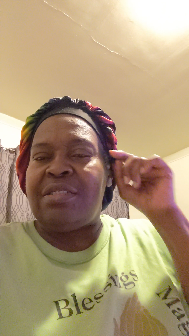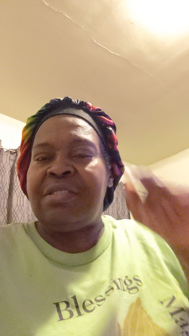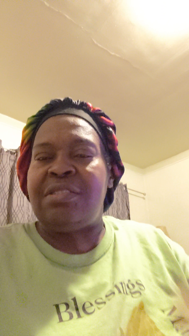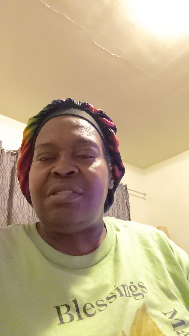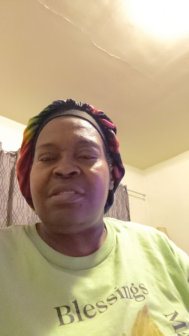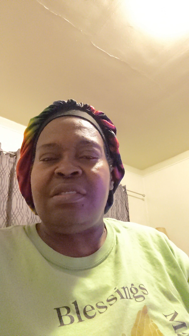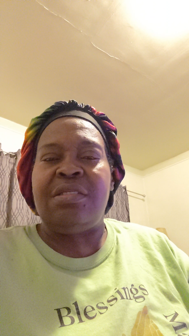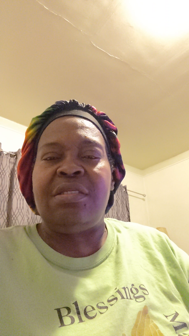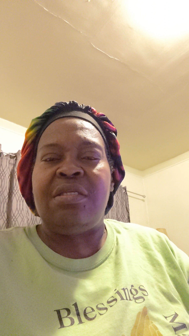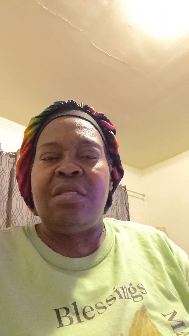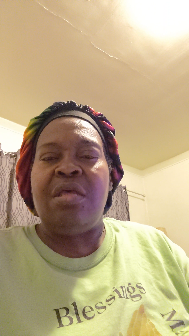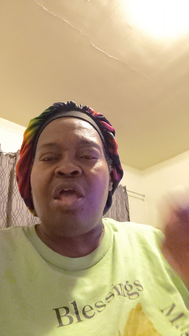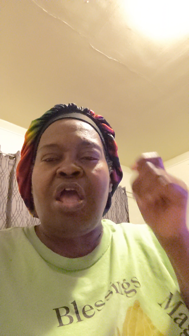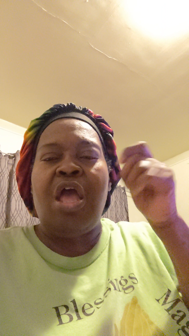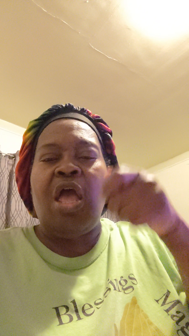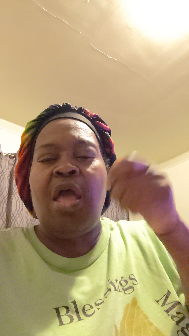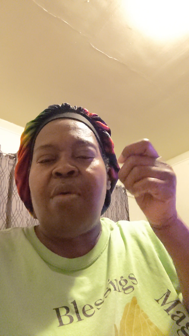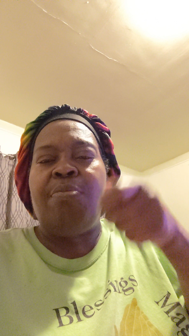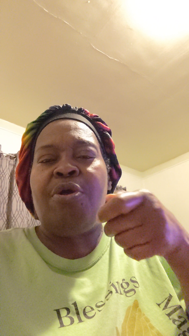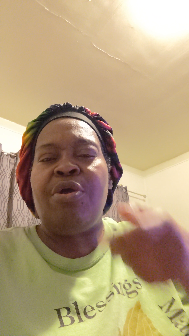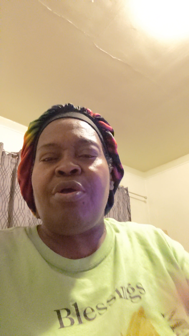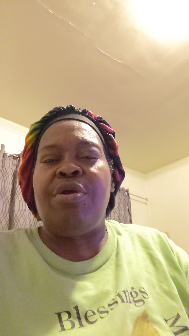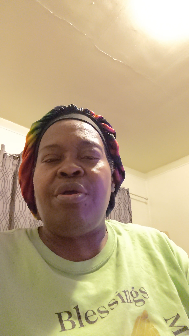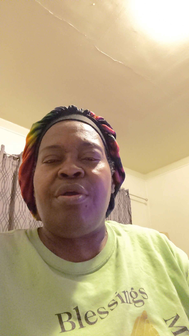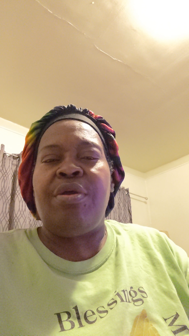hammer